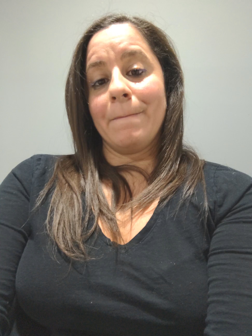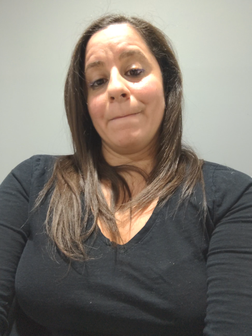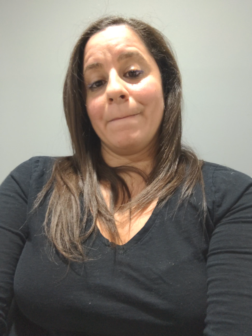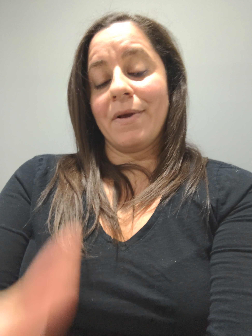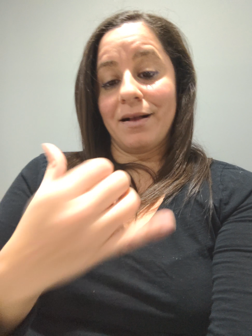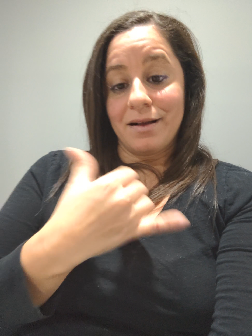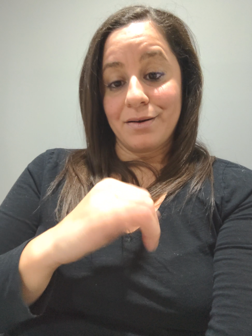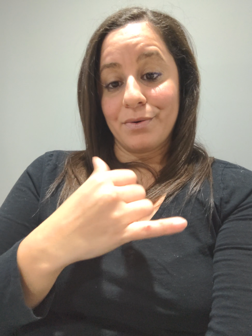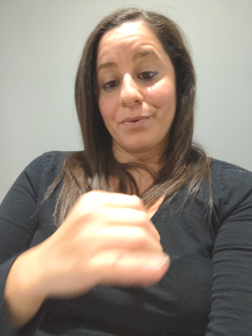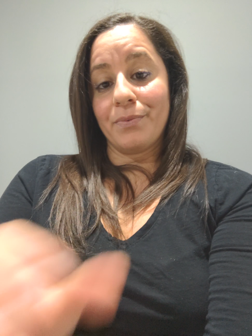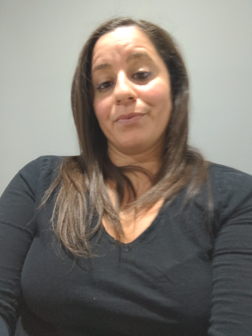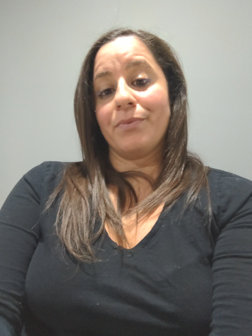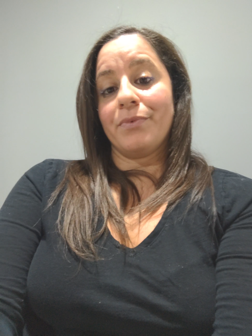yellow